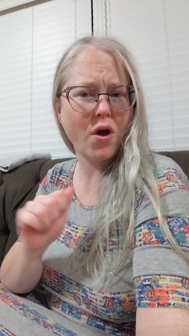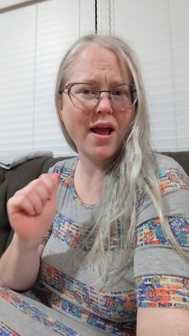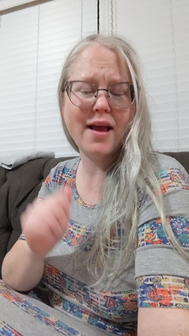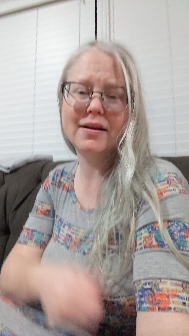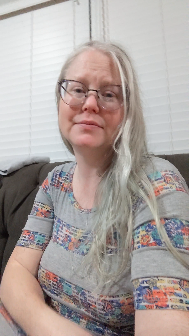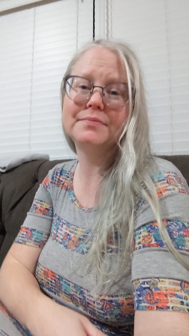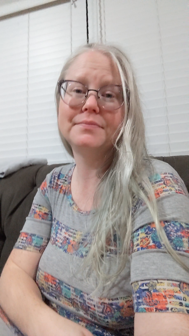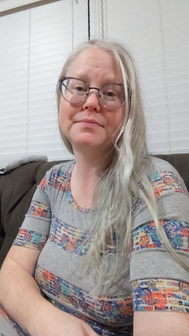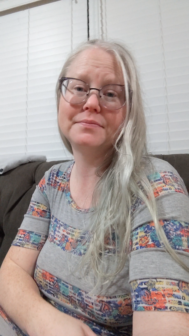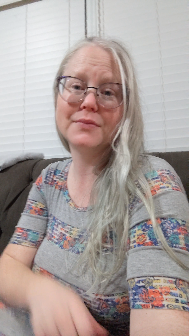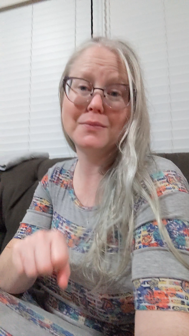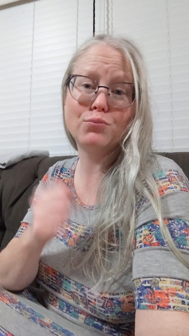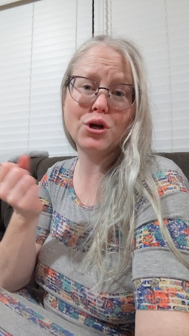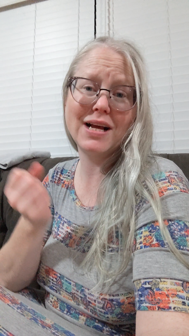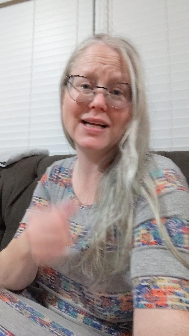break